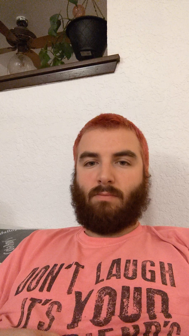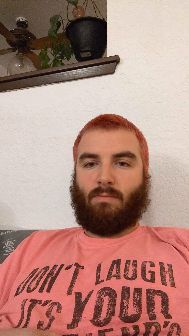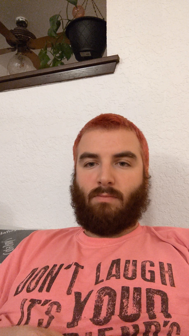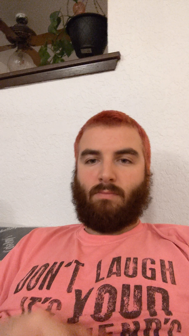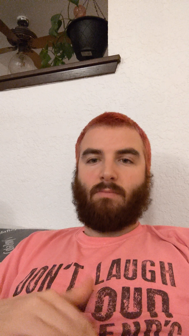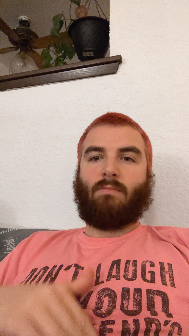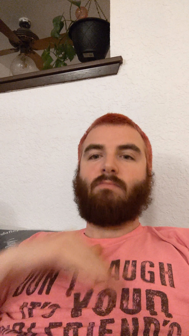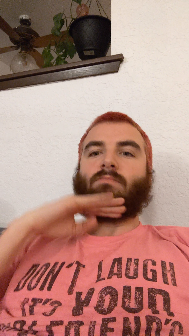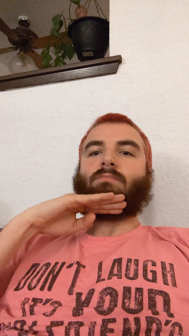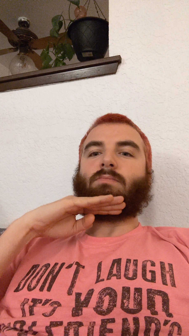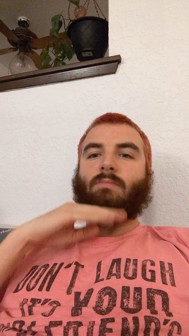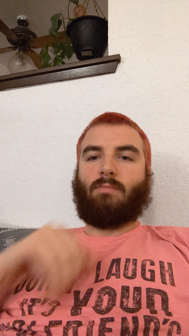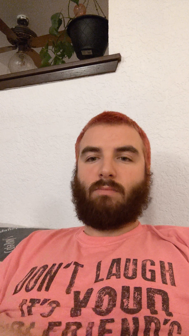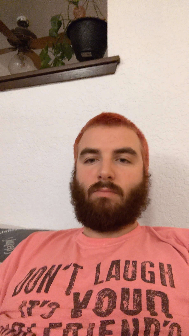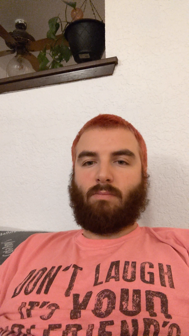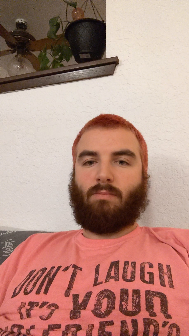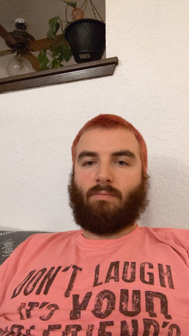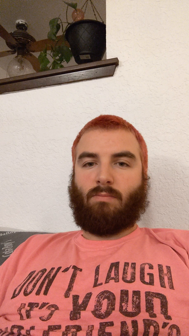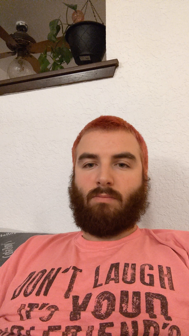full